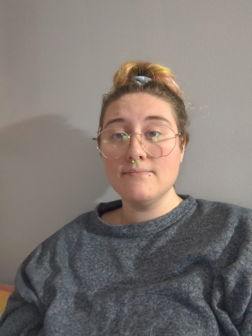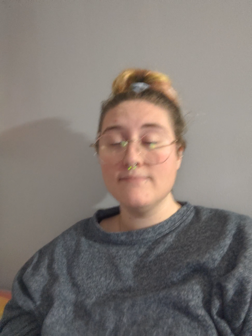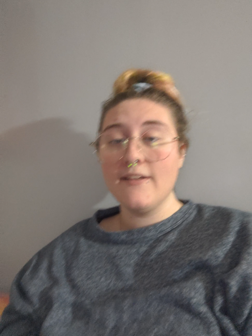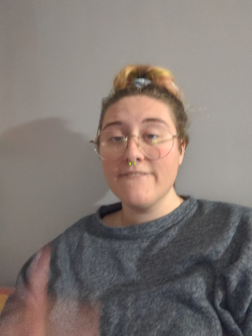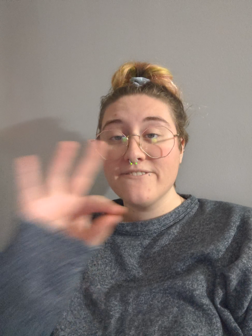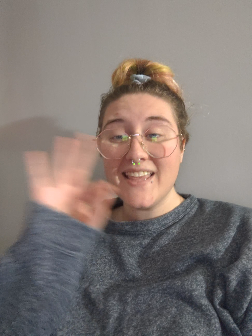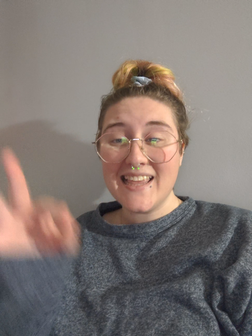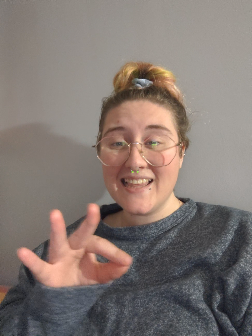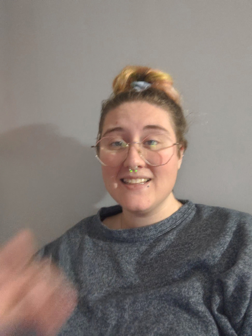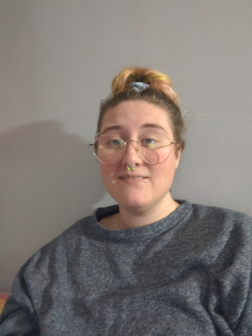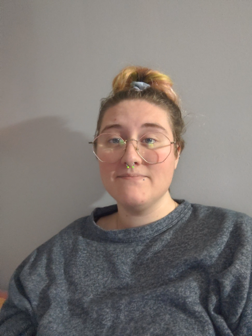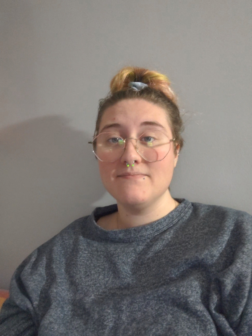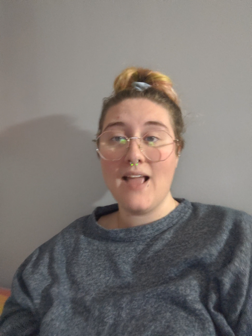feet